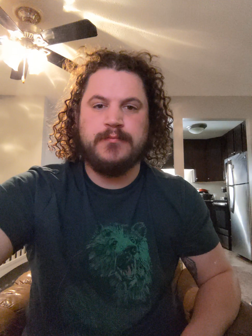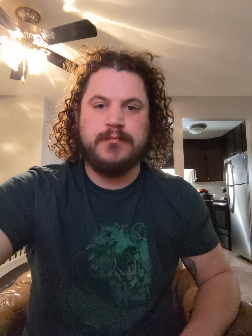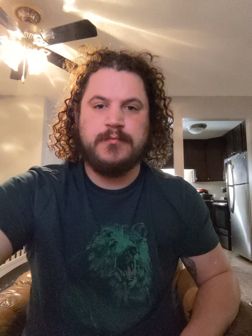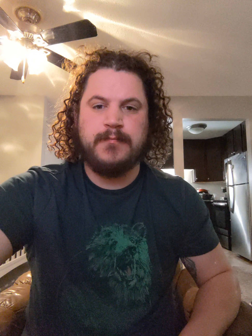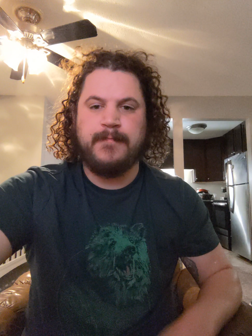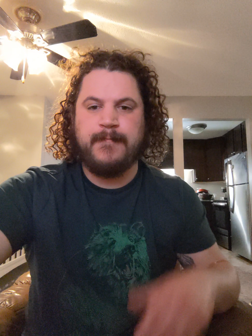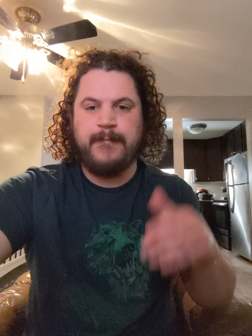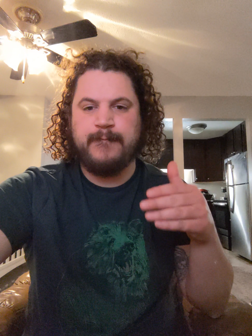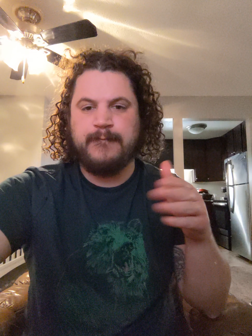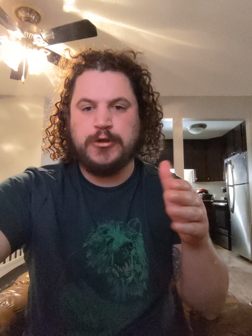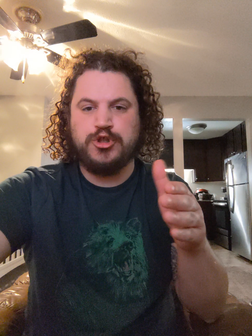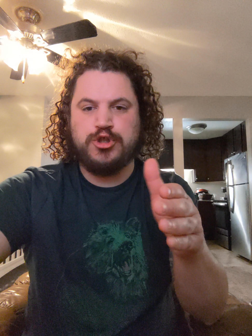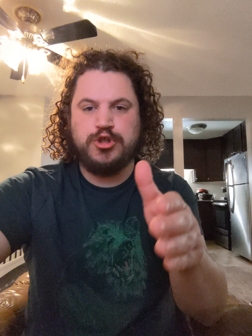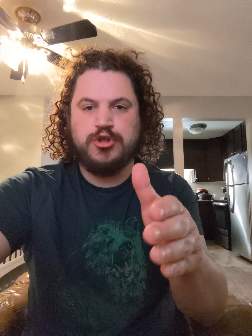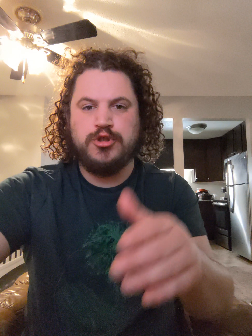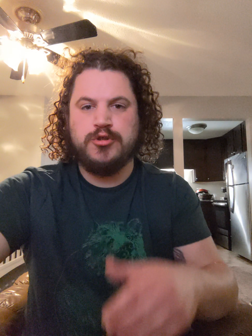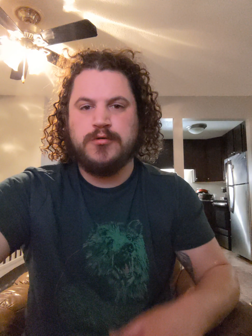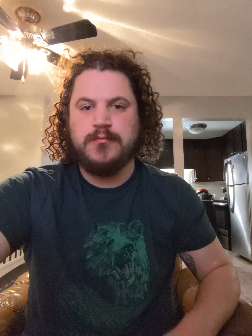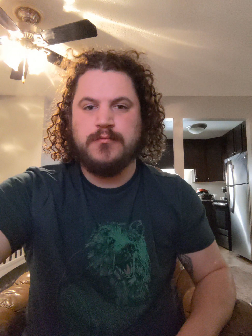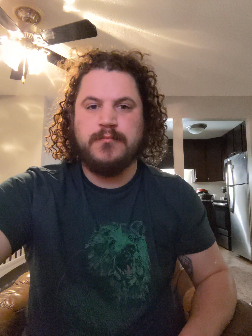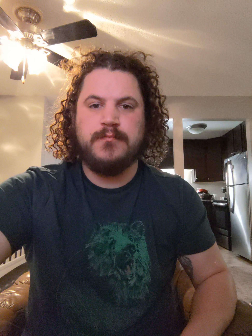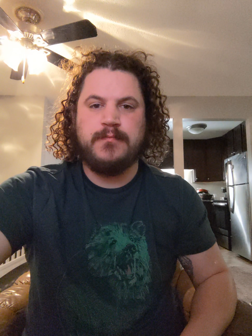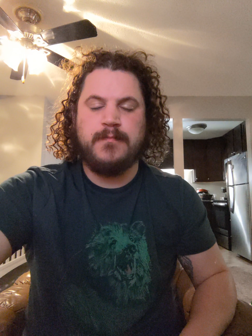fish